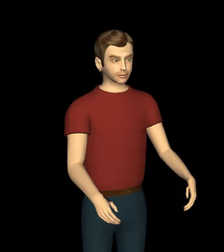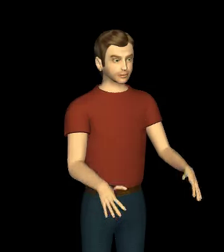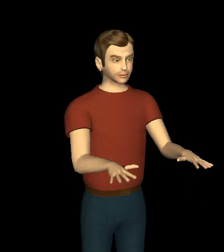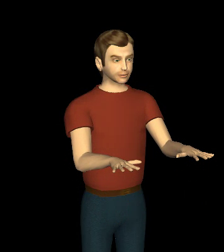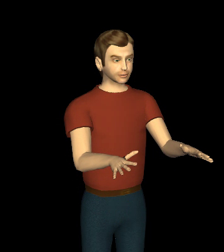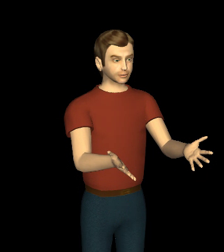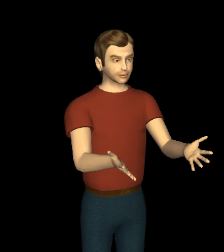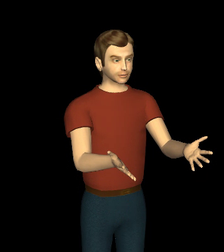كيف